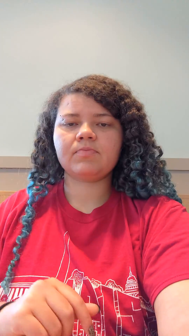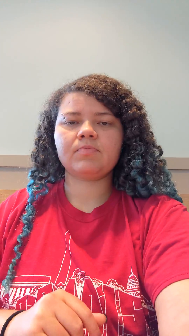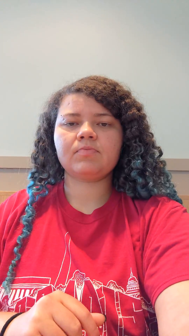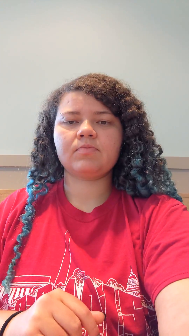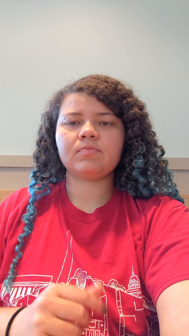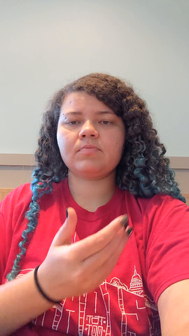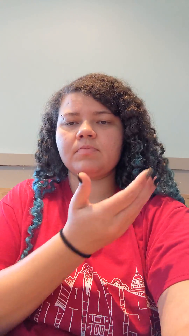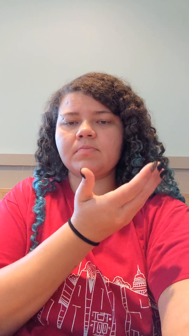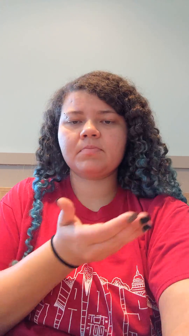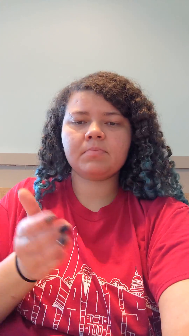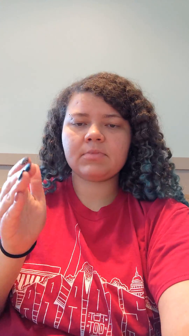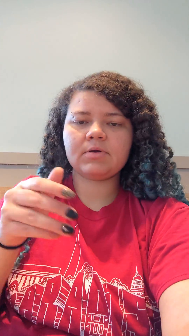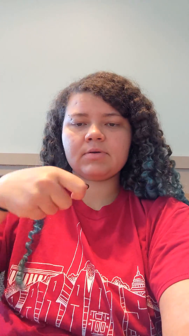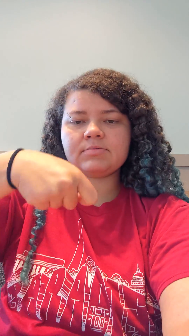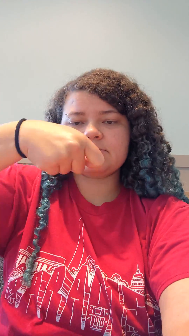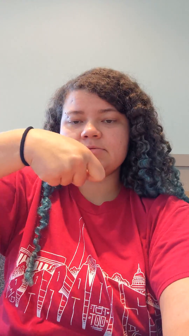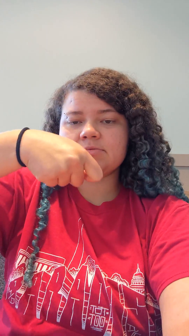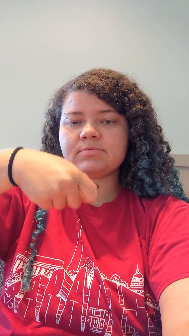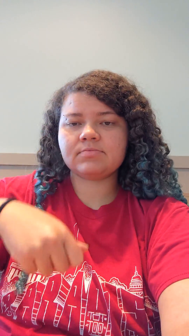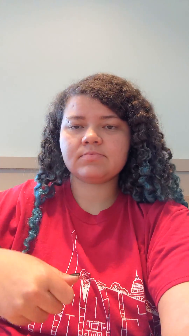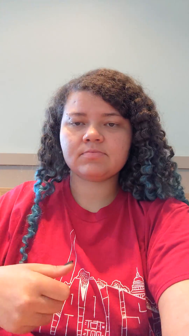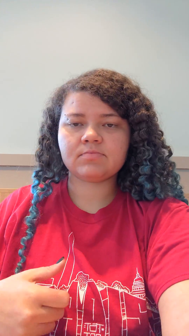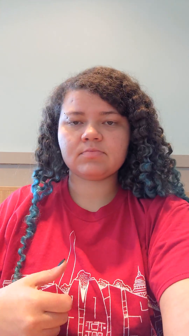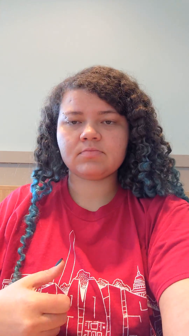basket